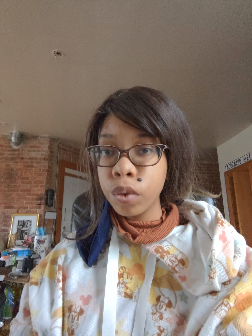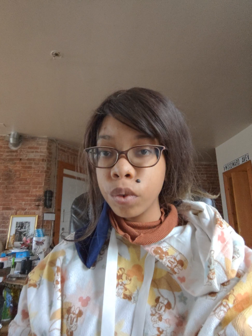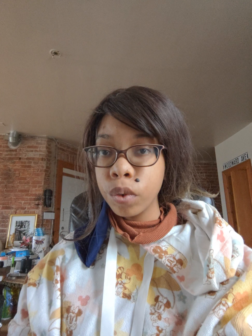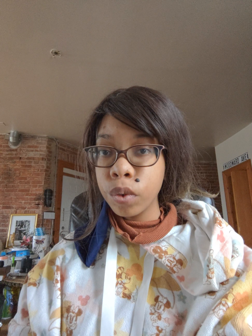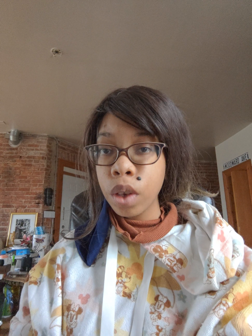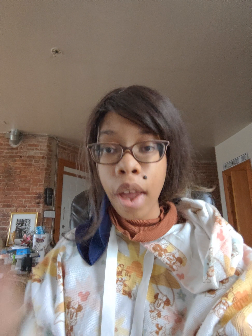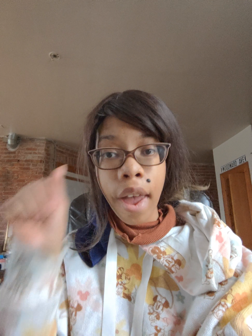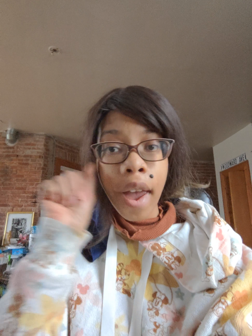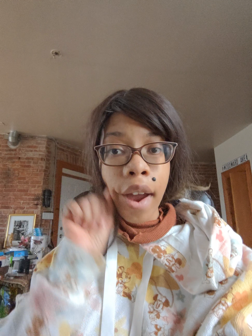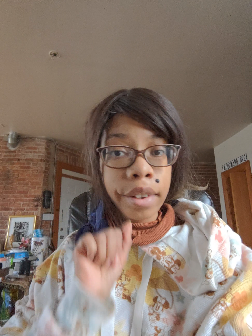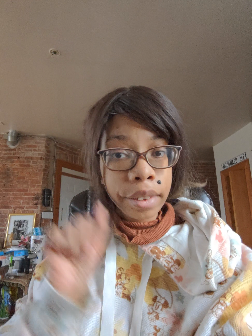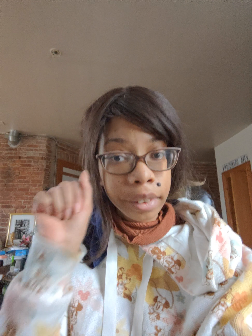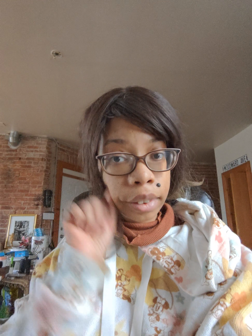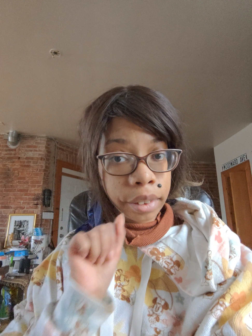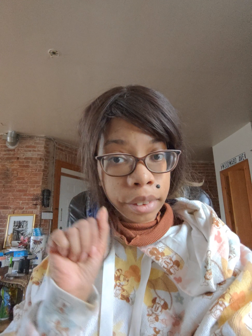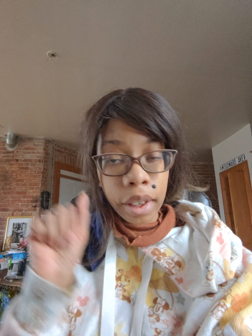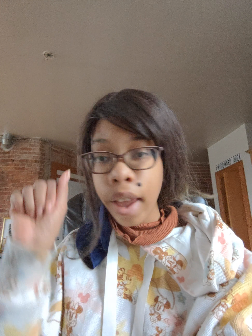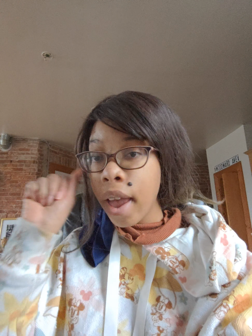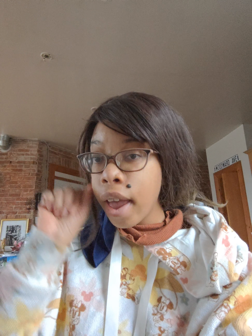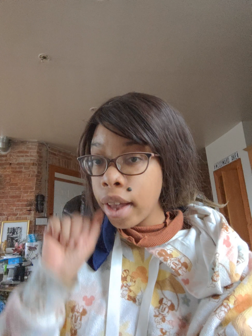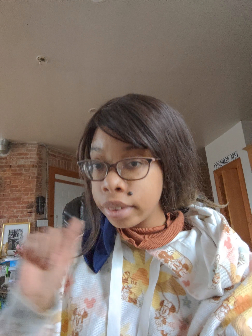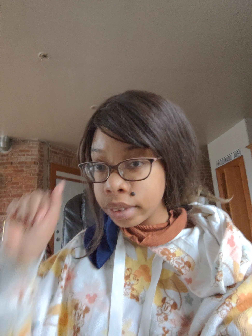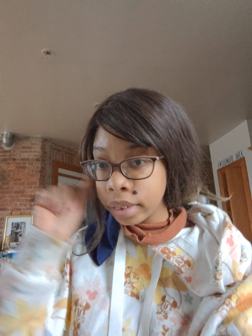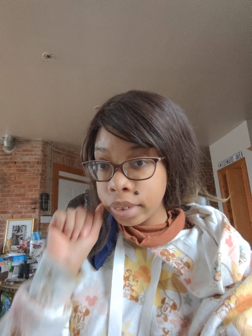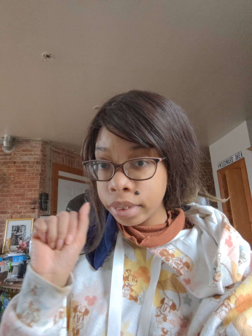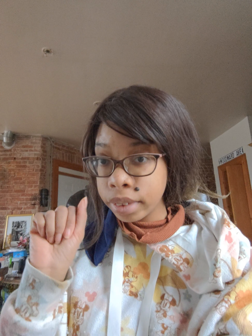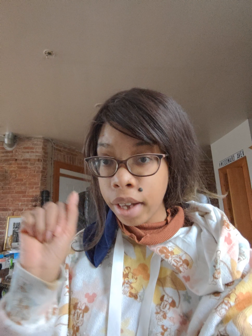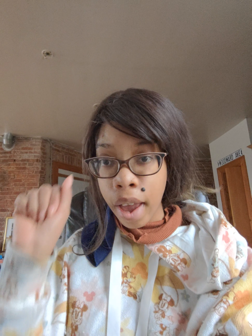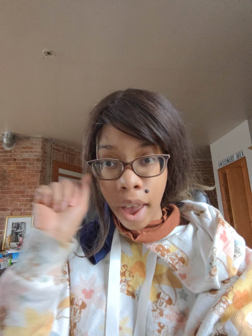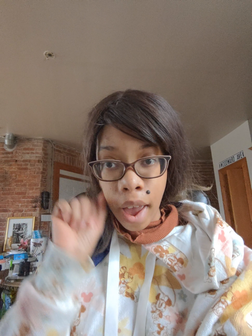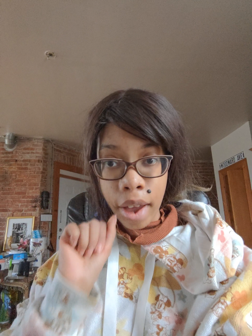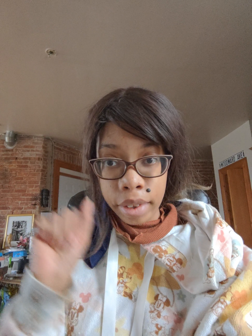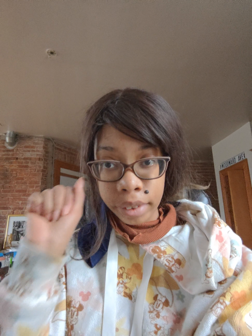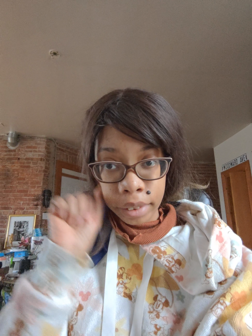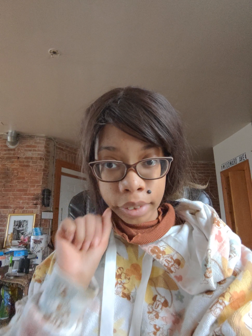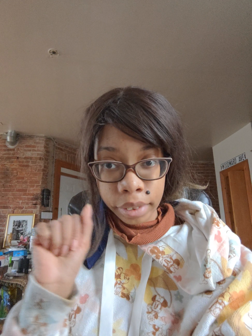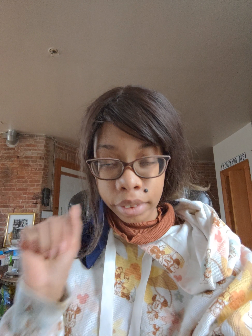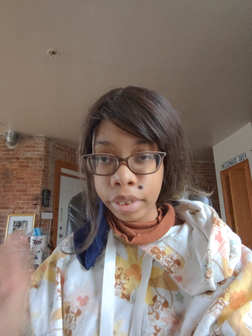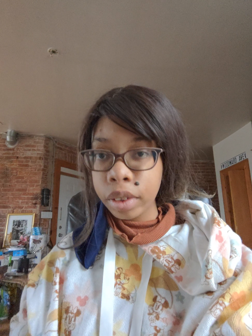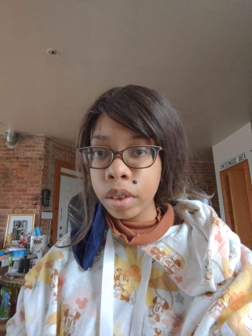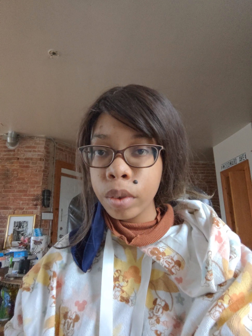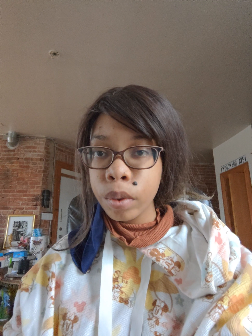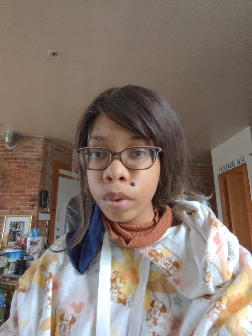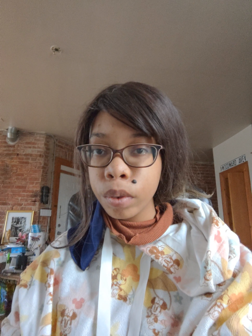aunt